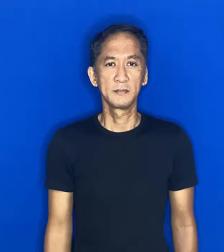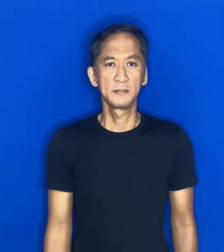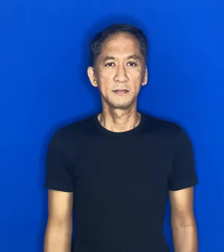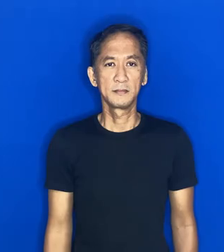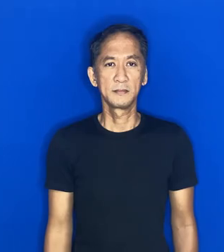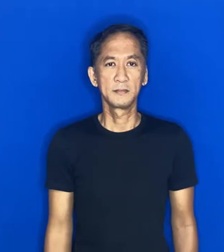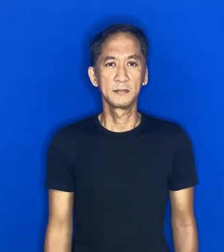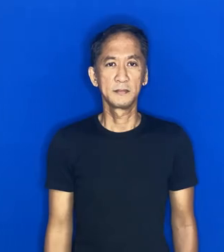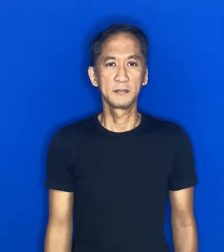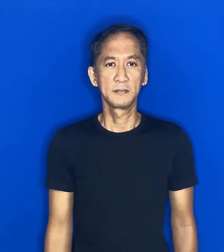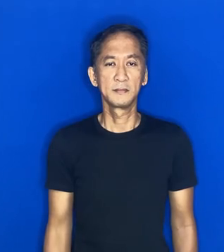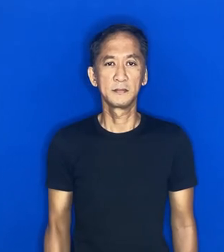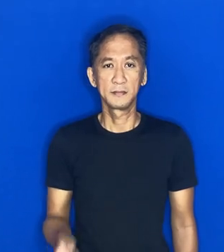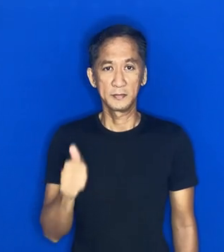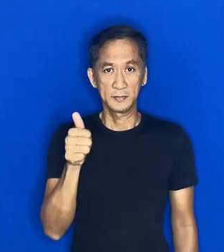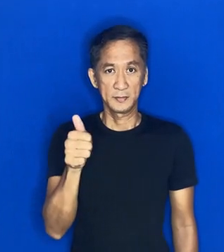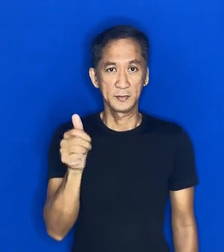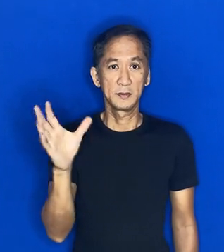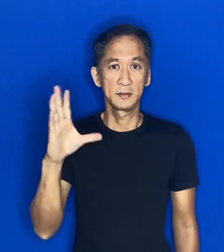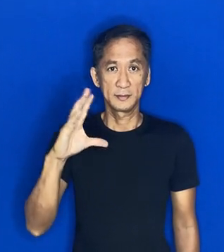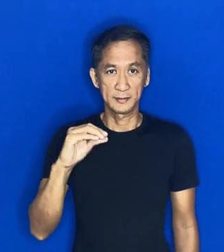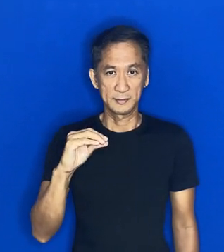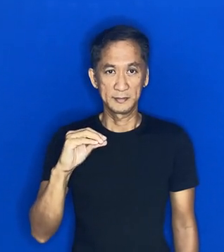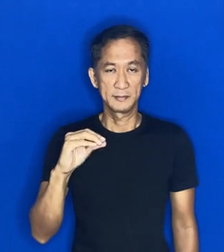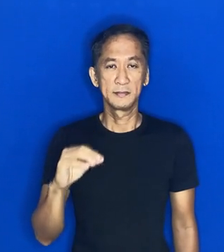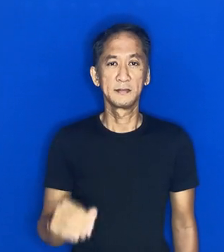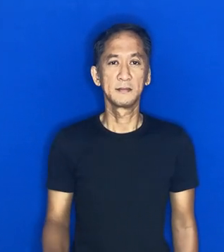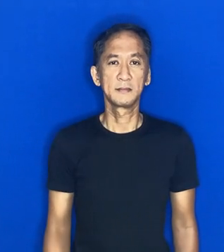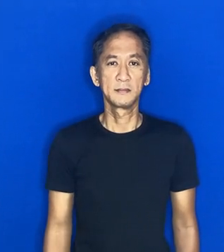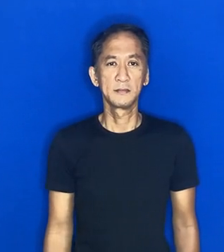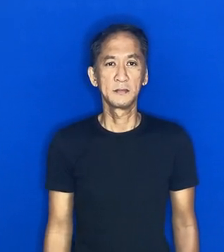good evening